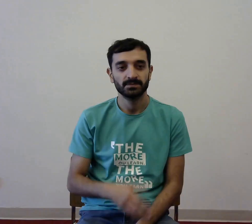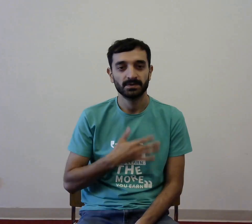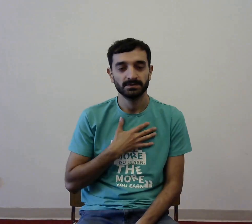mən